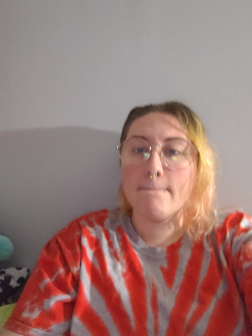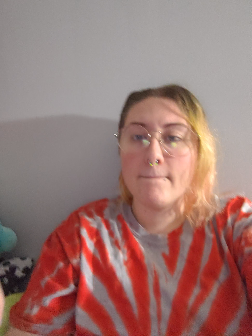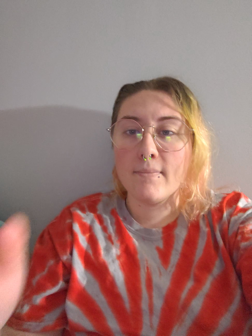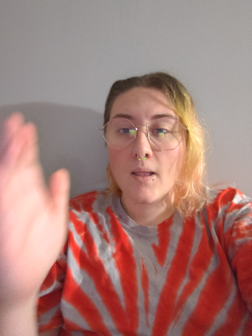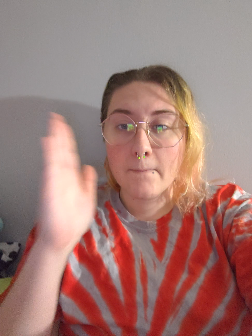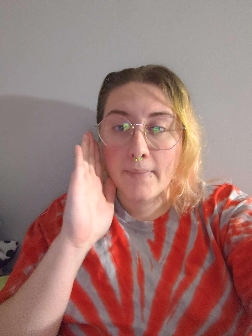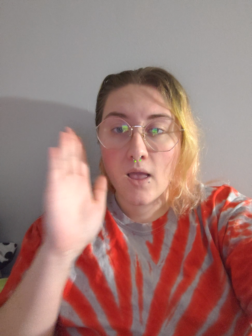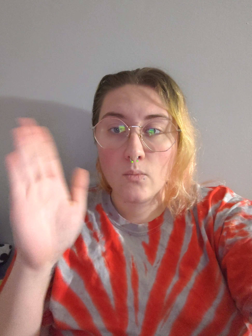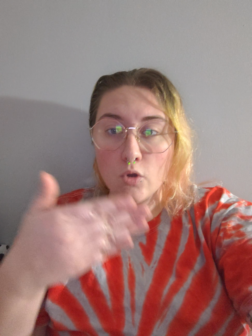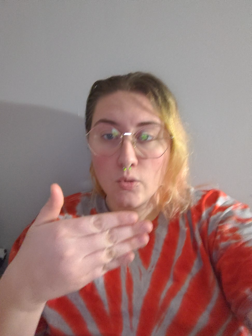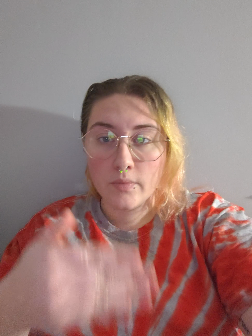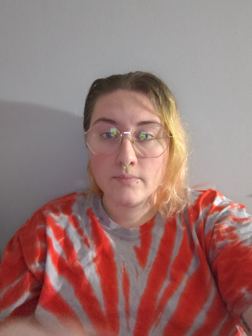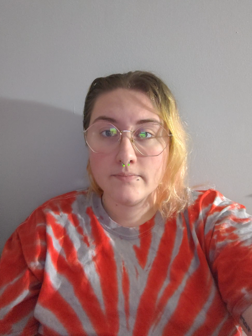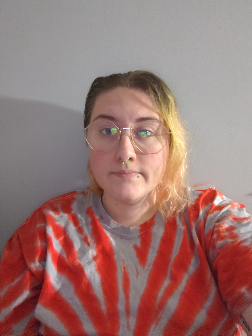bedroom